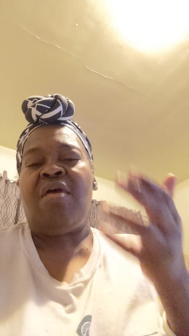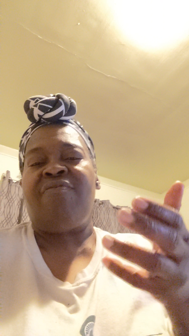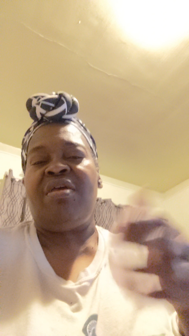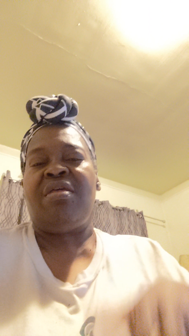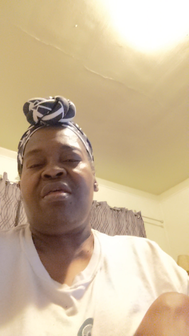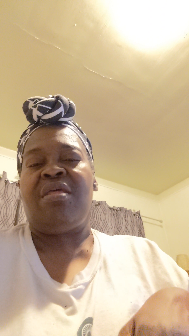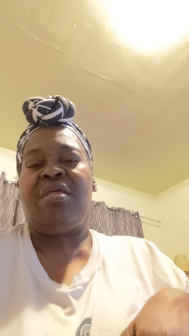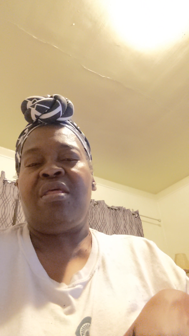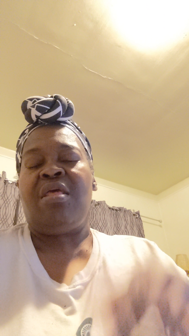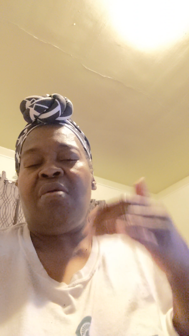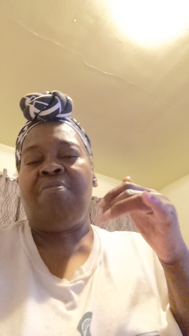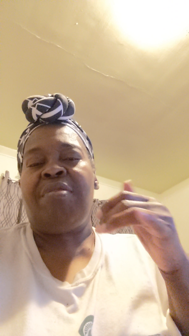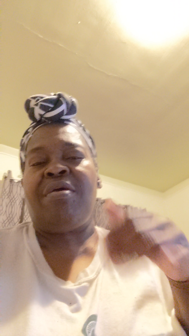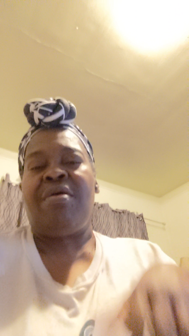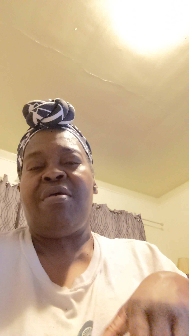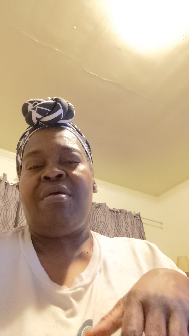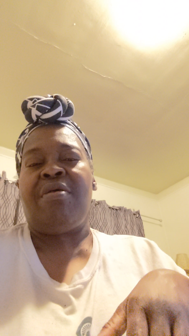play